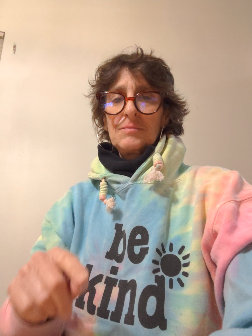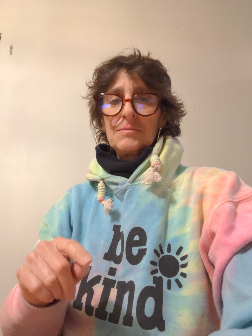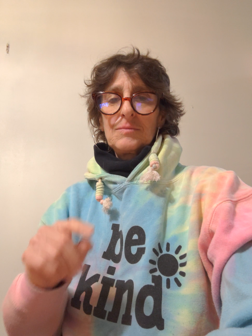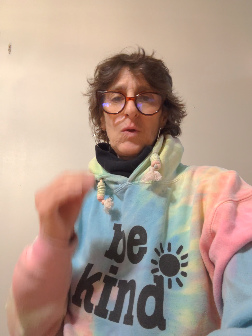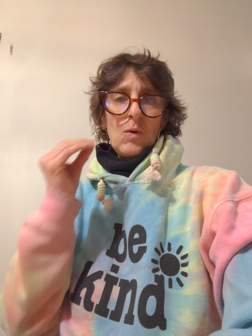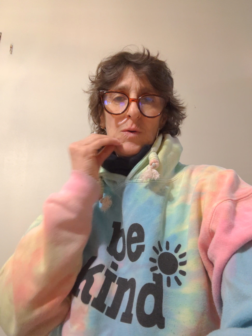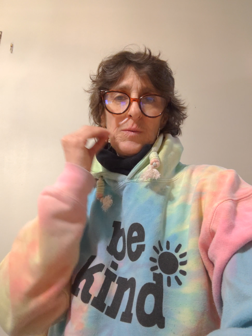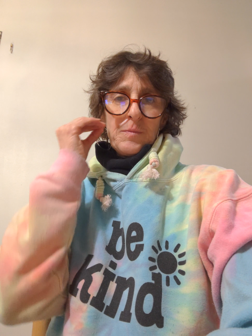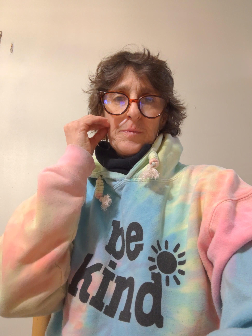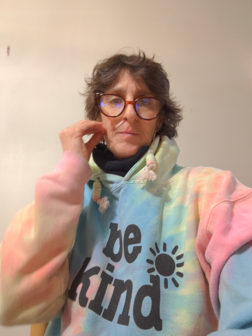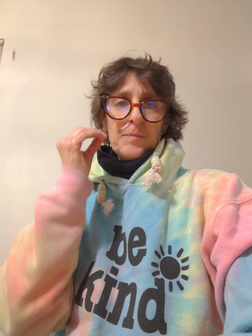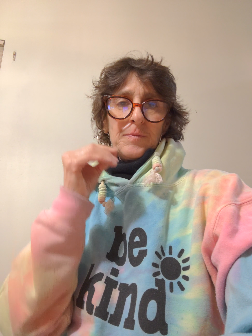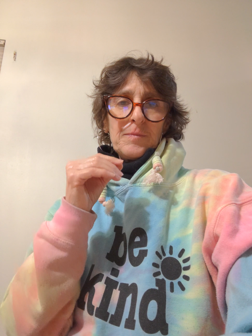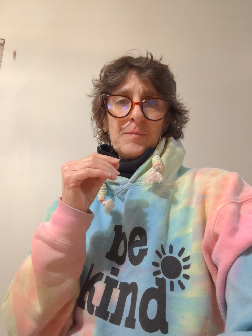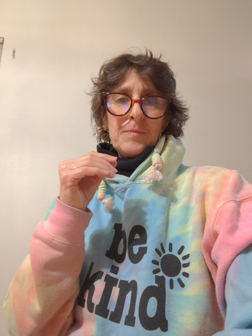home